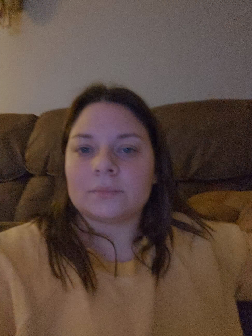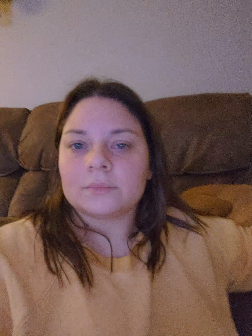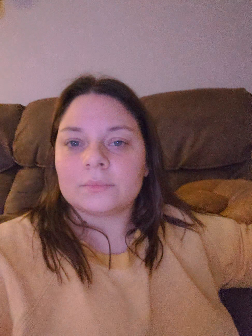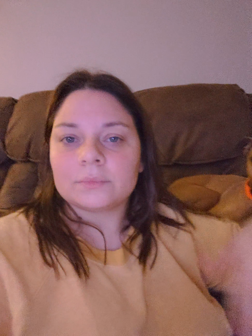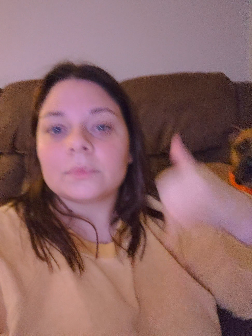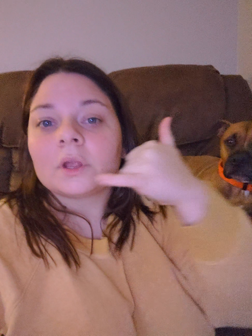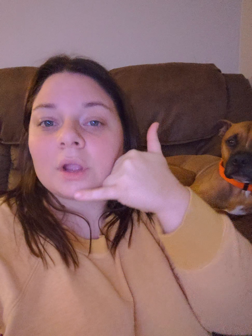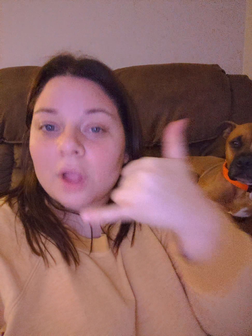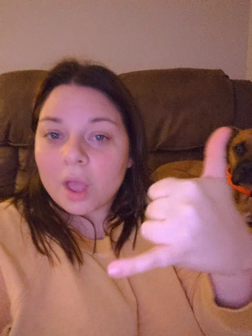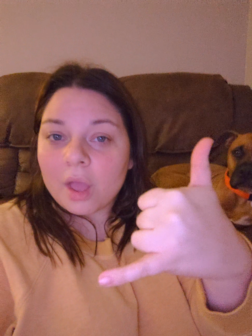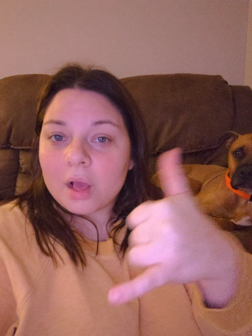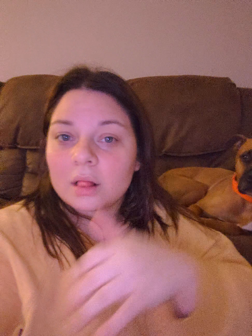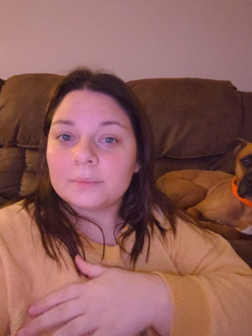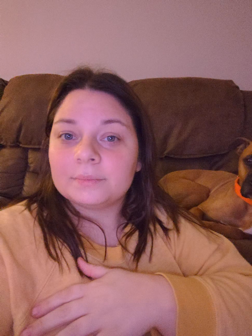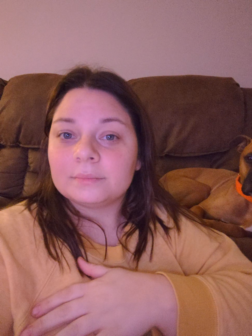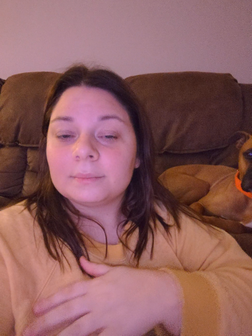call on the phone